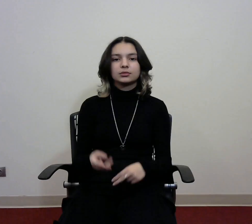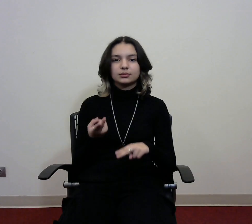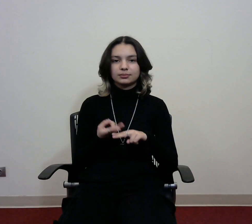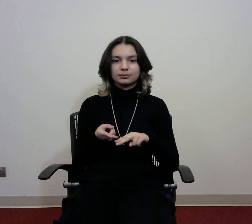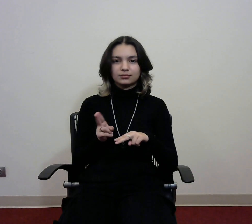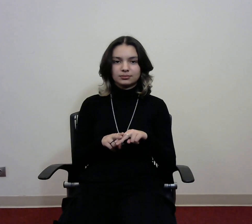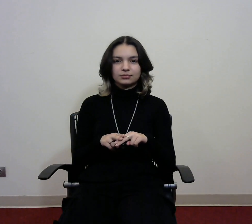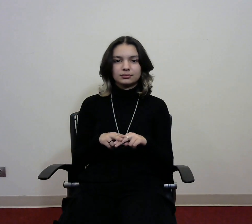bu